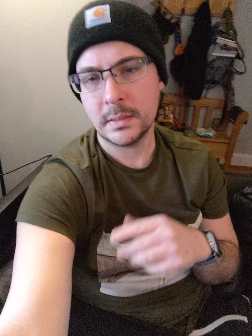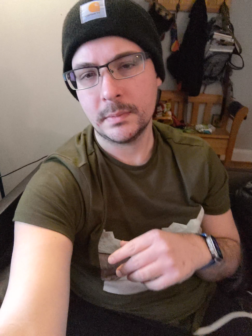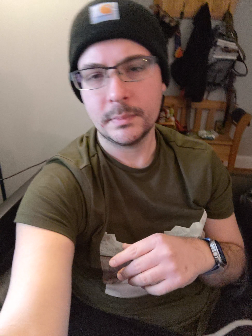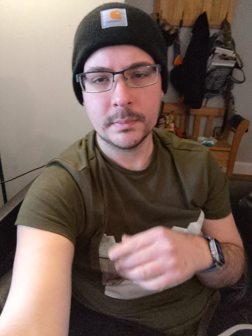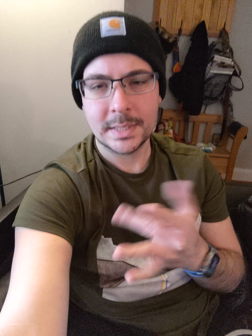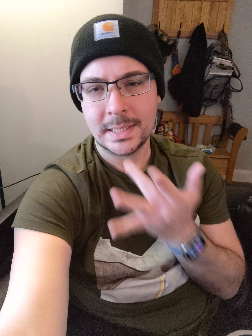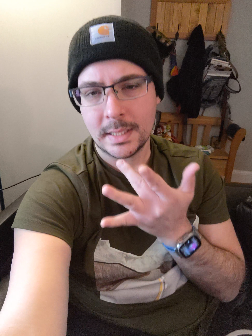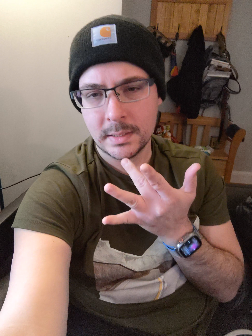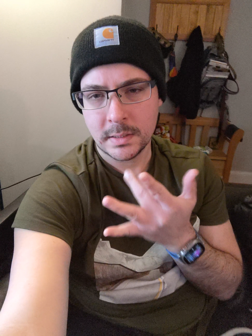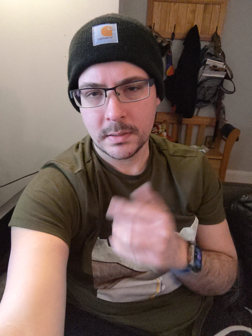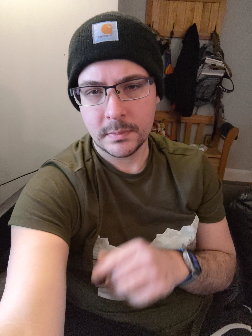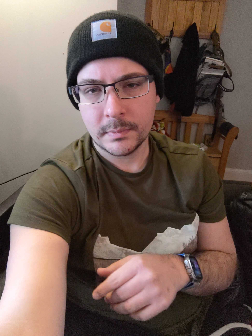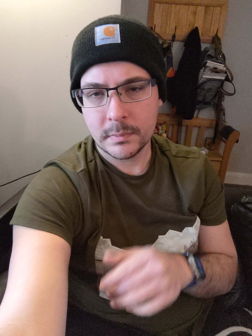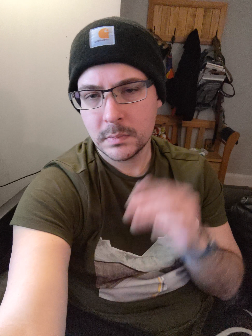taste